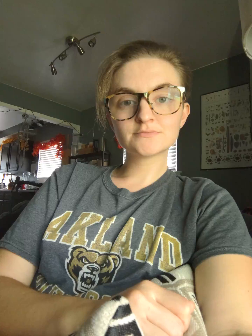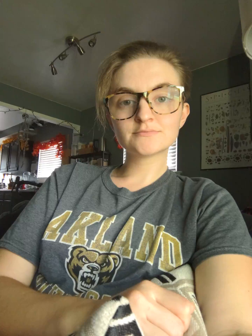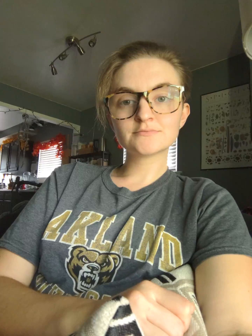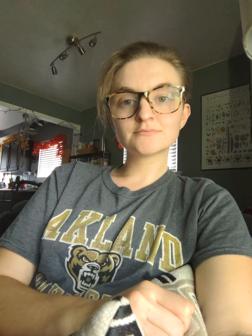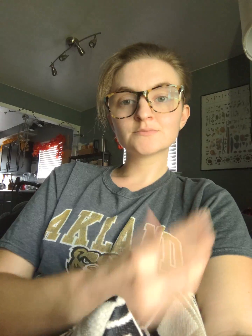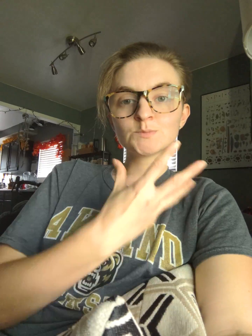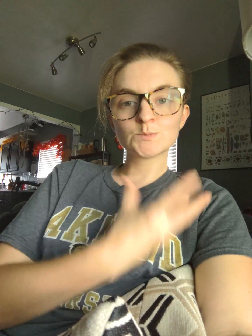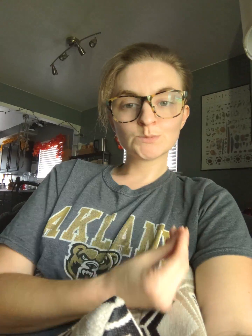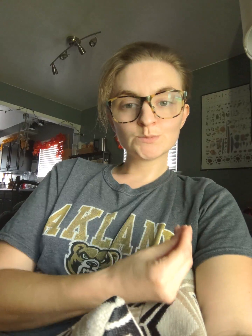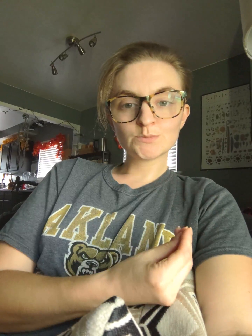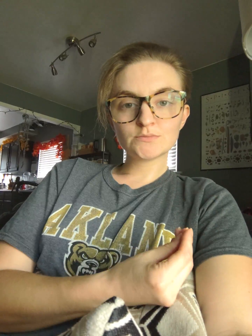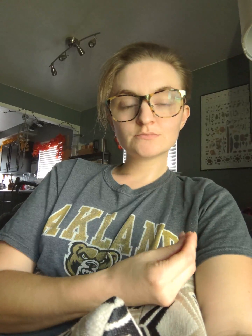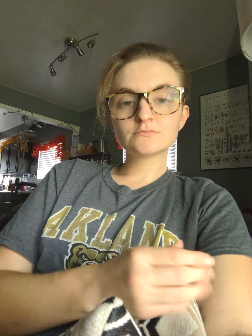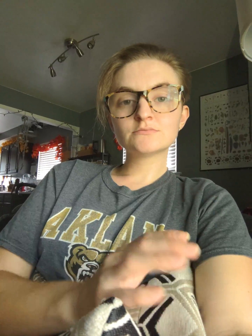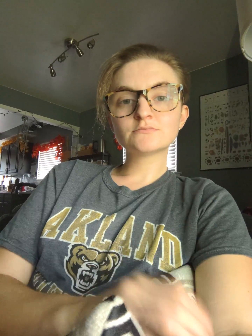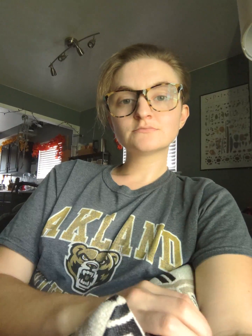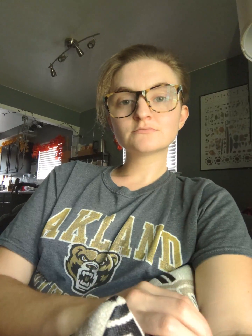poor